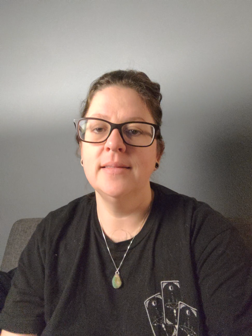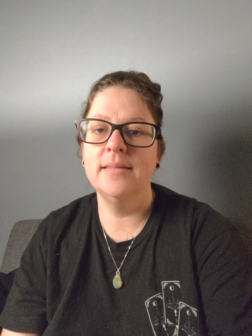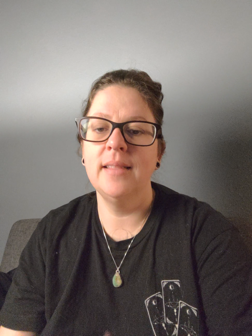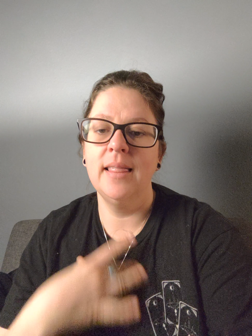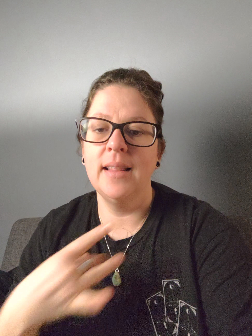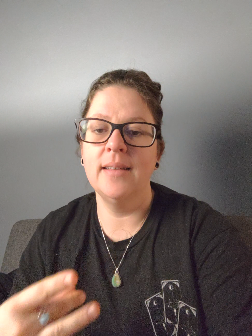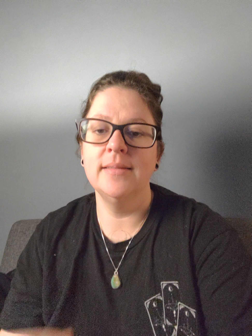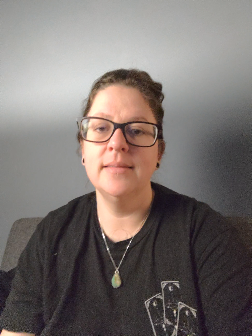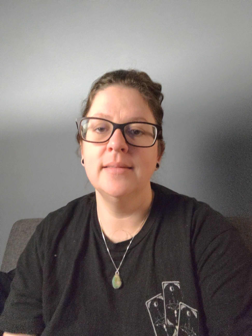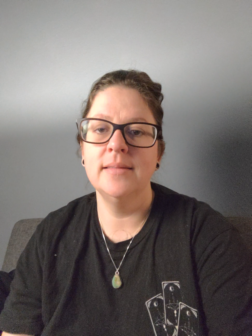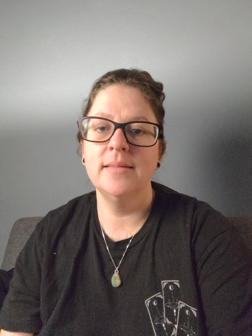like